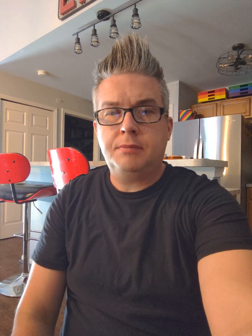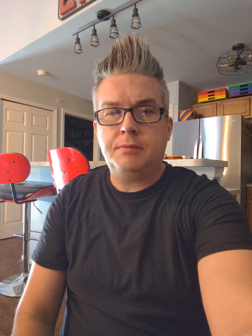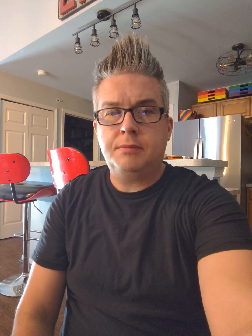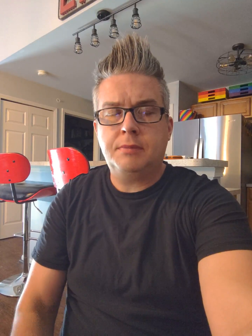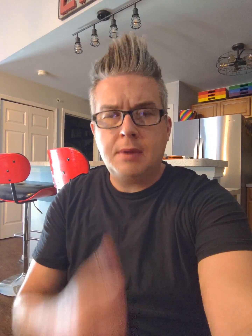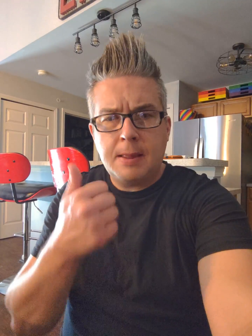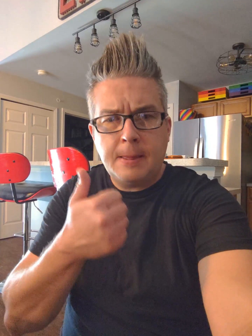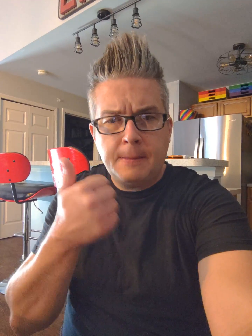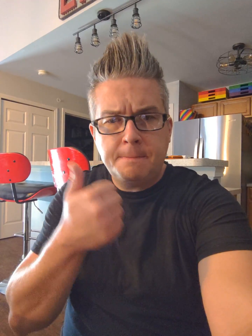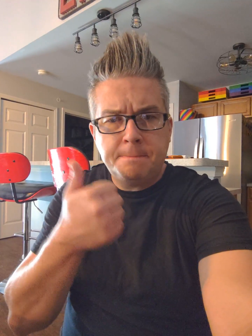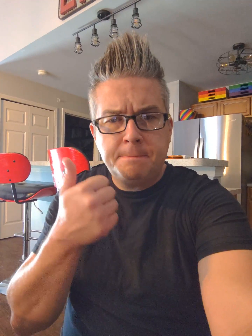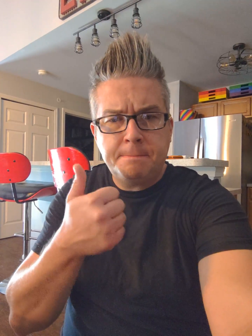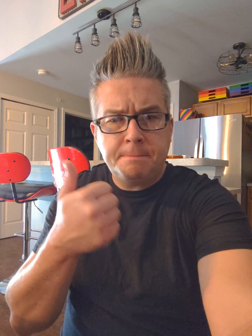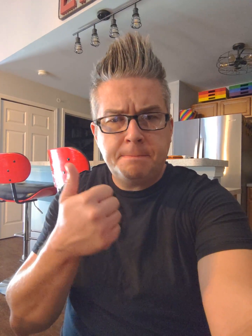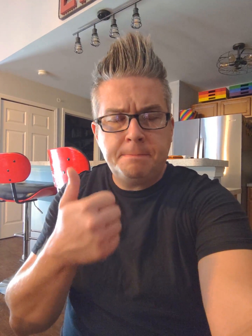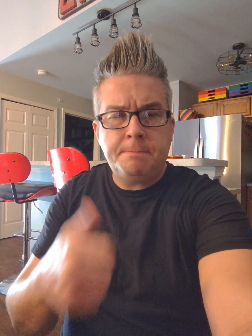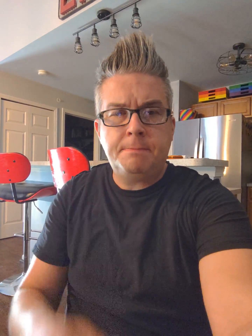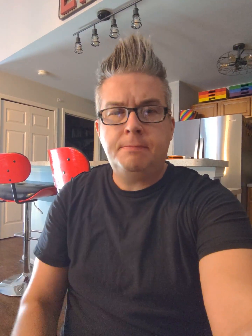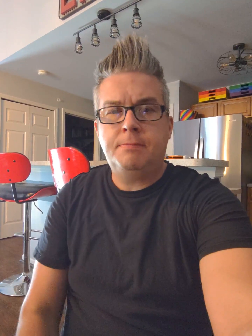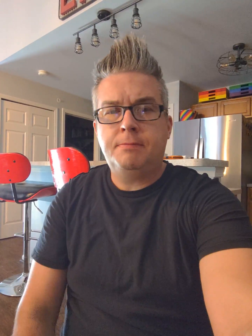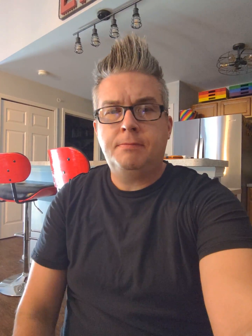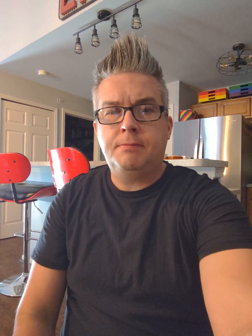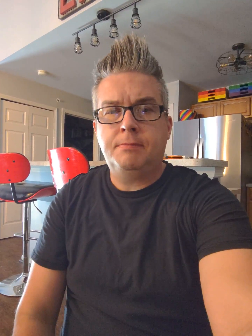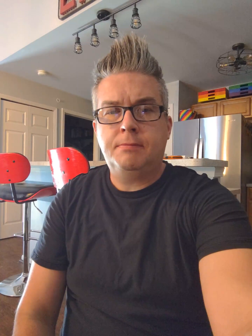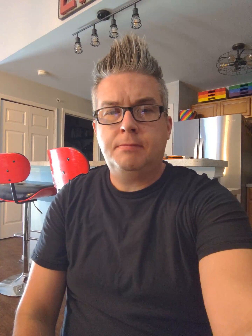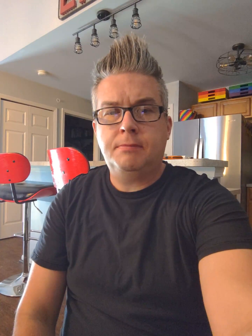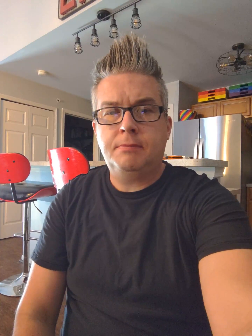help